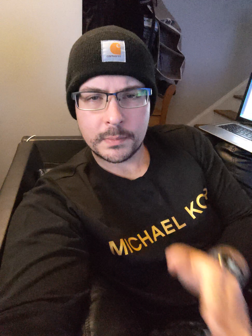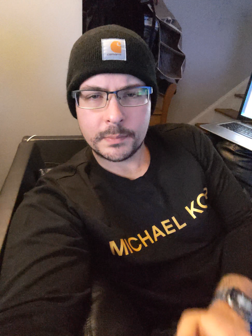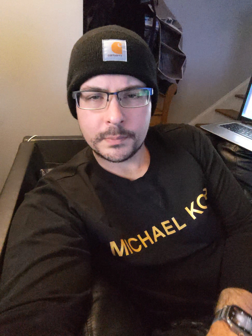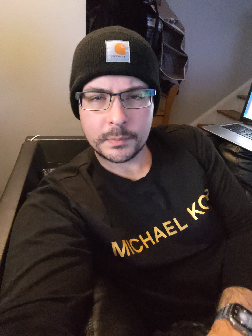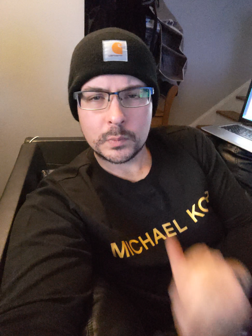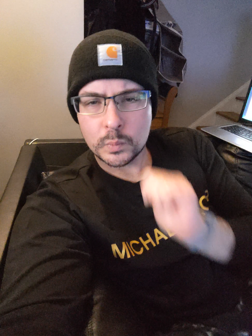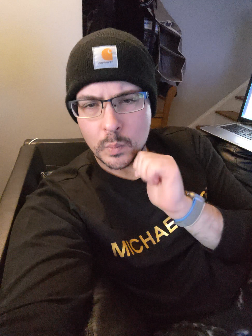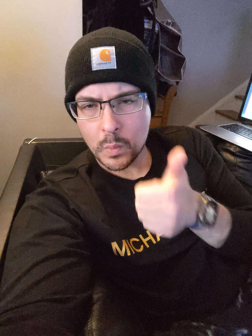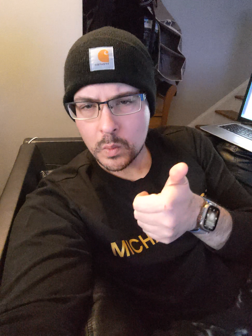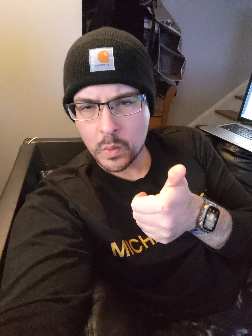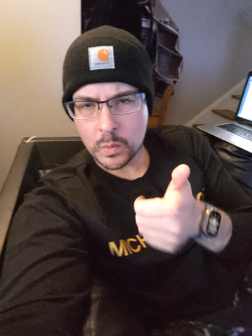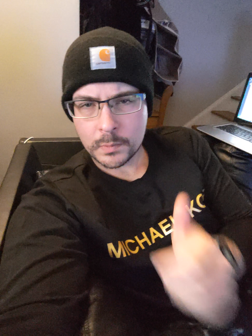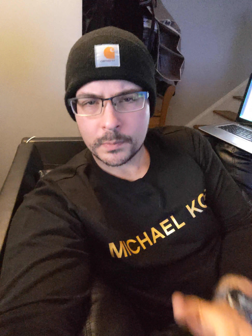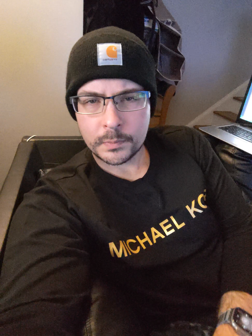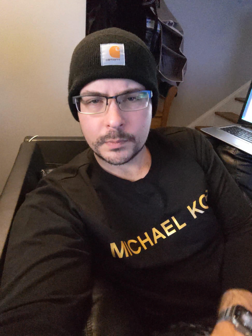tomorrow